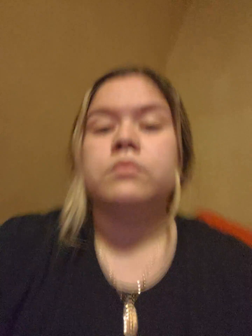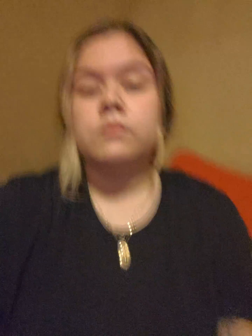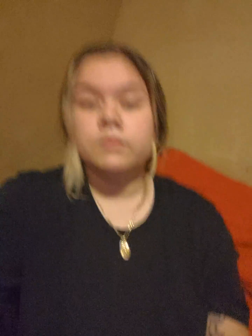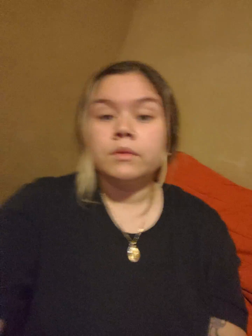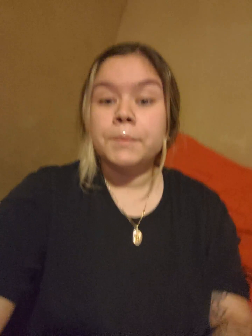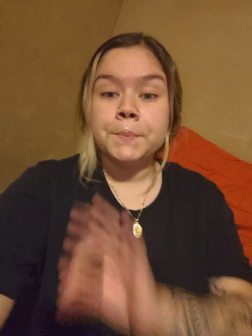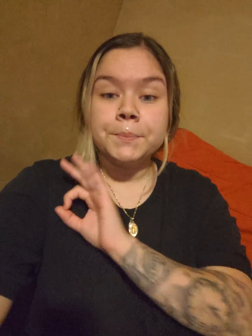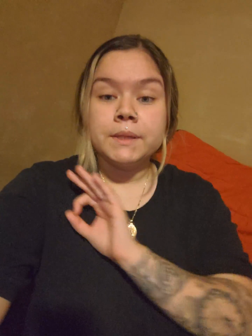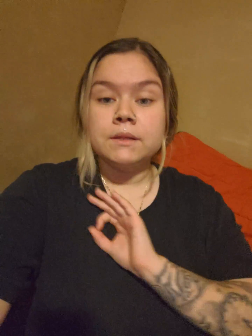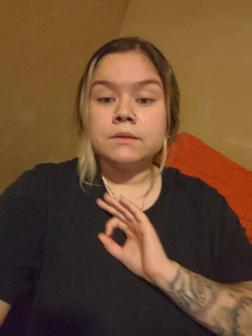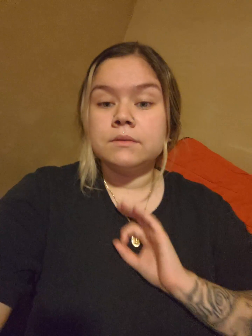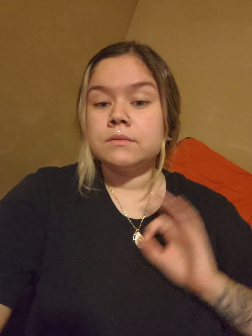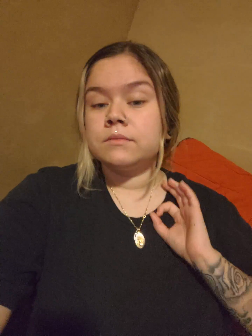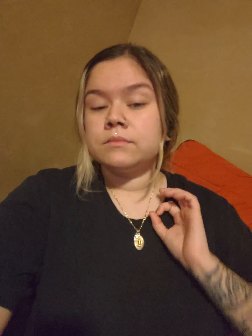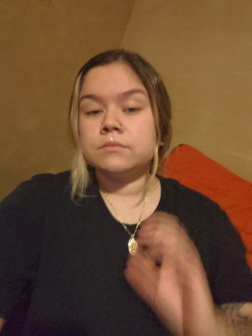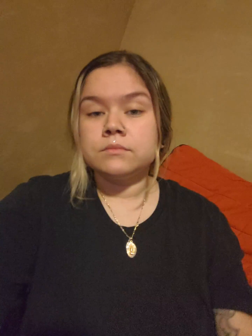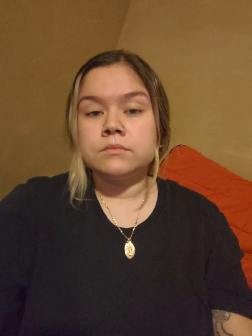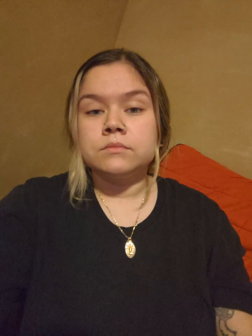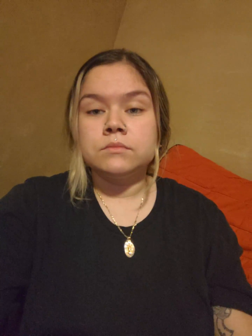beads